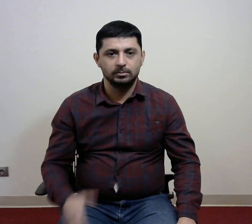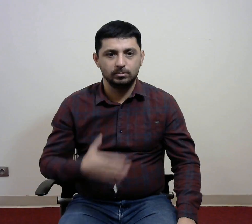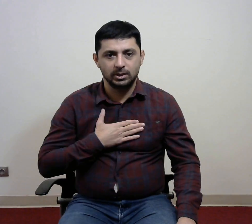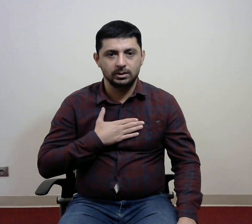mən